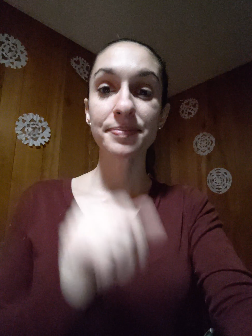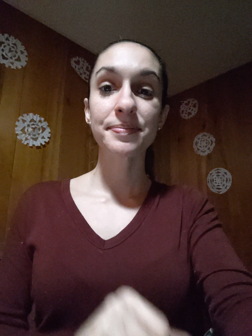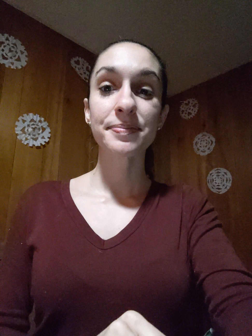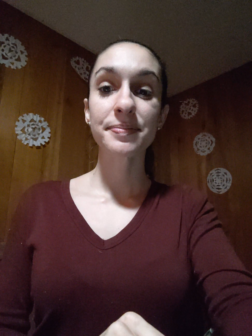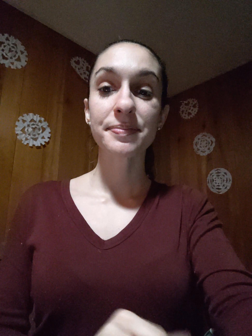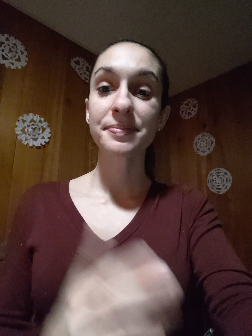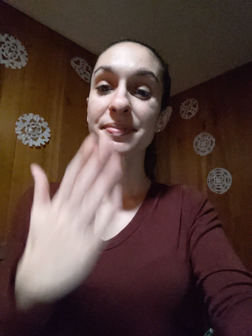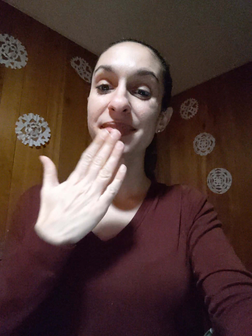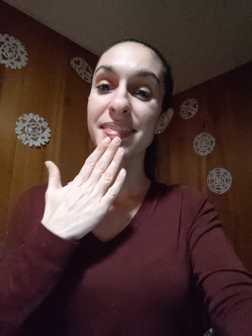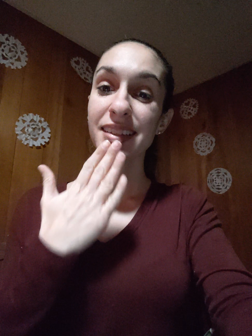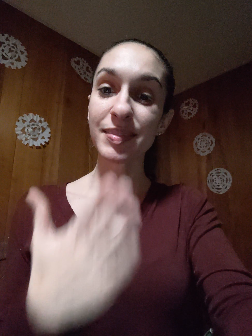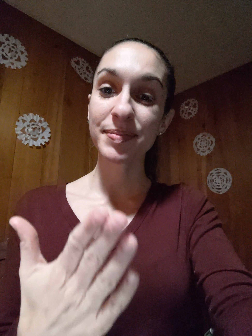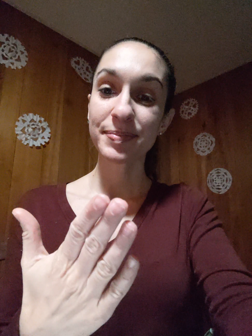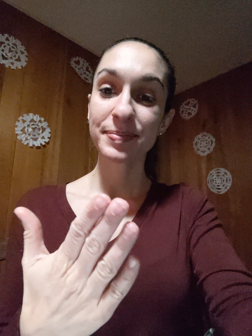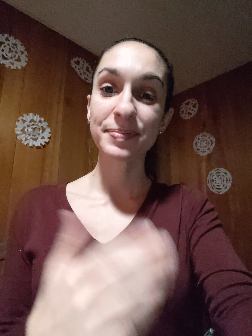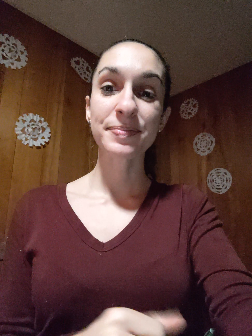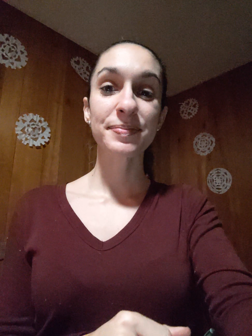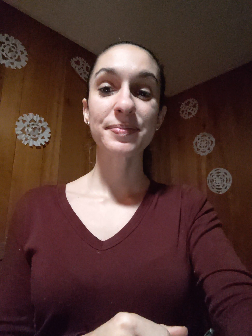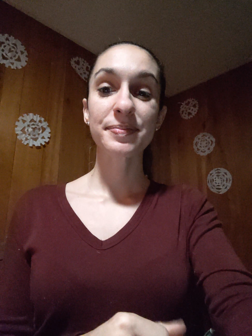thank you